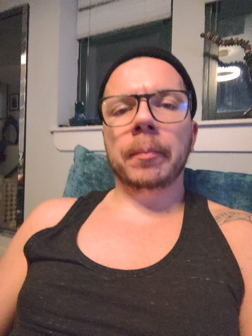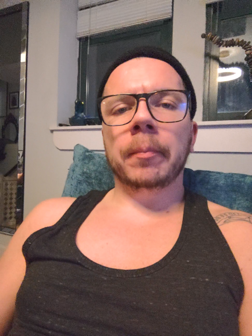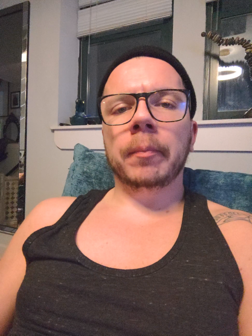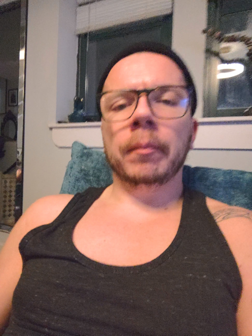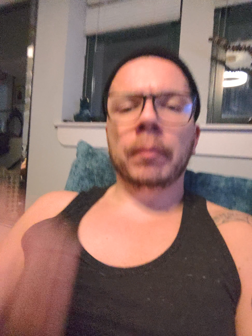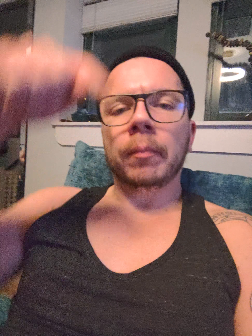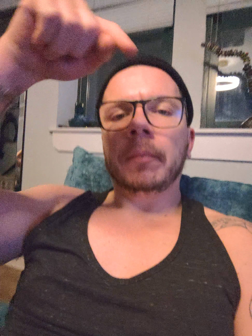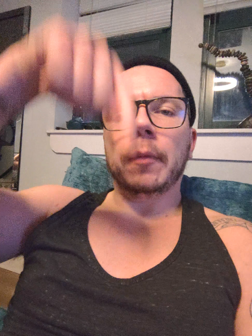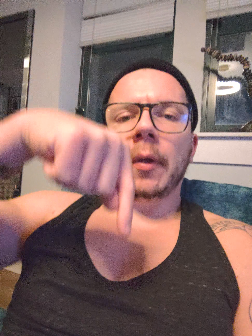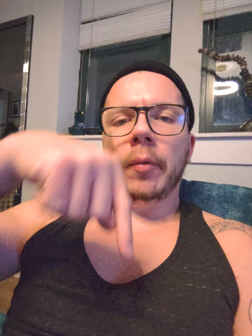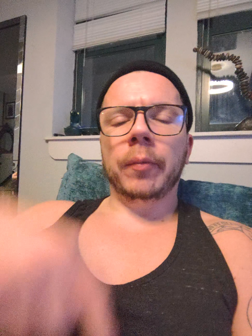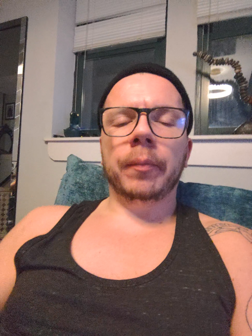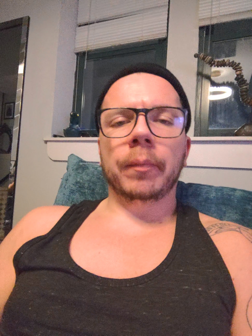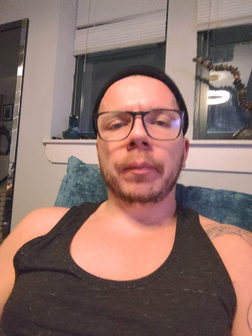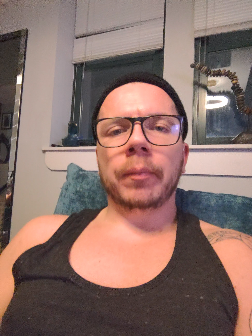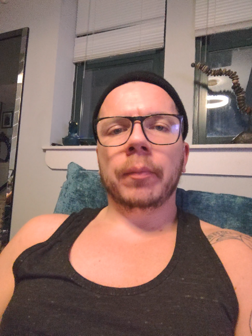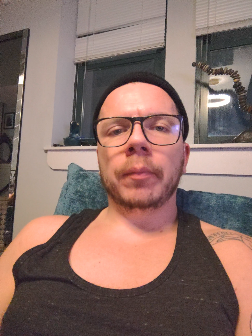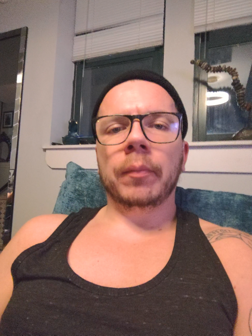down